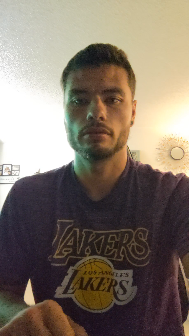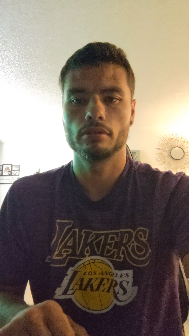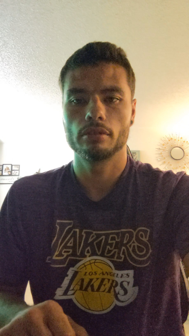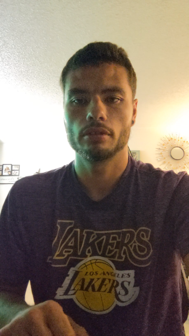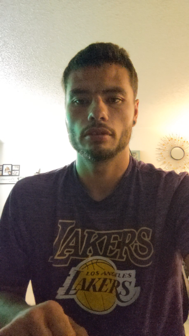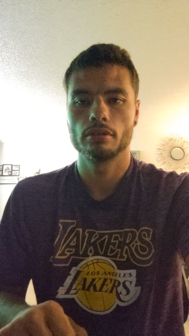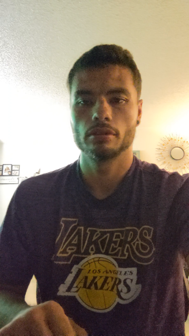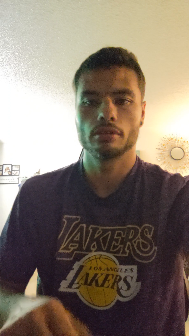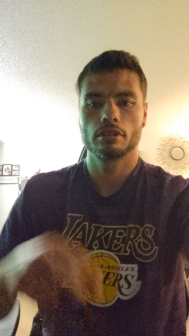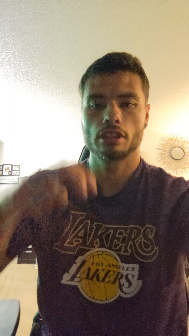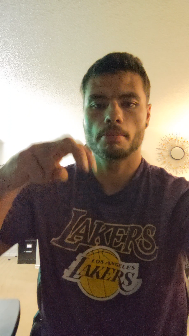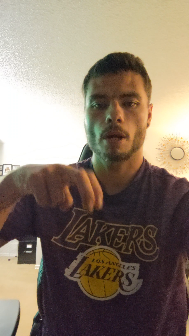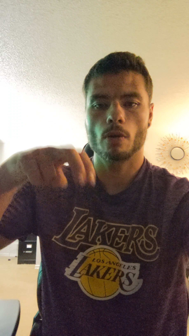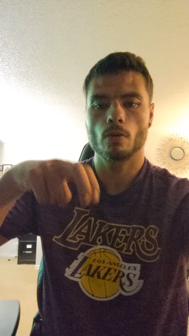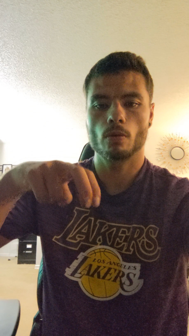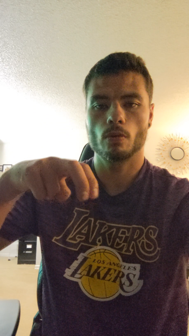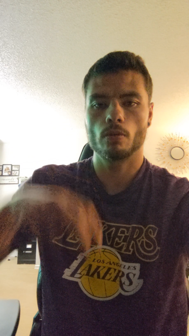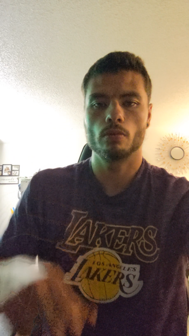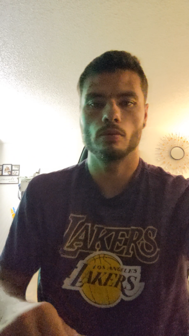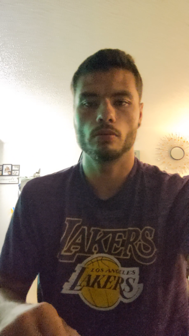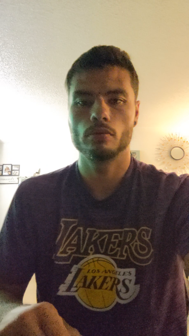potato